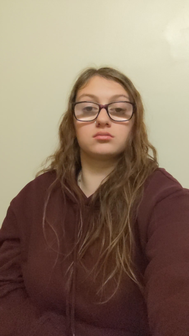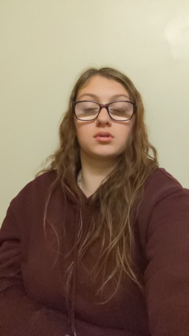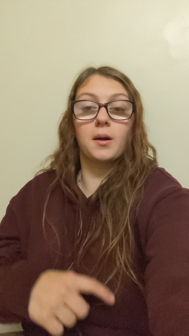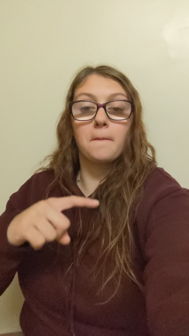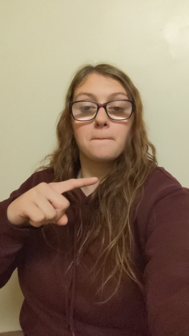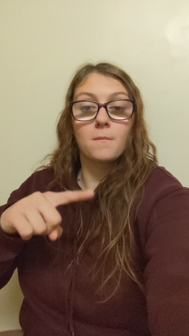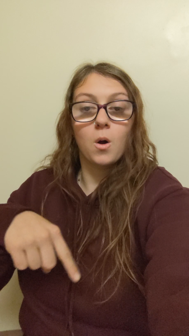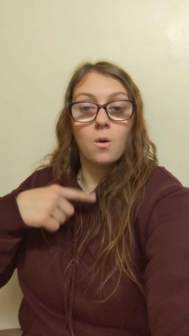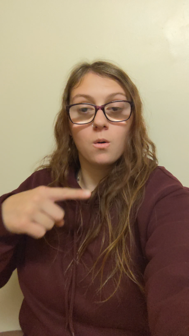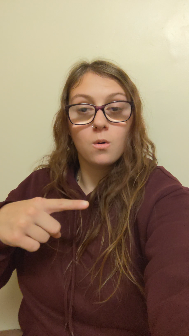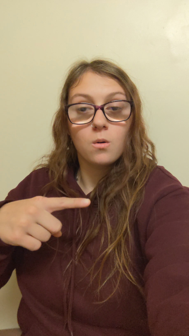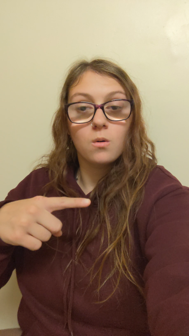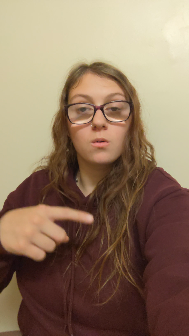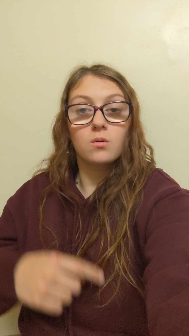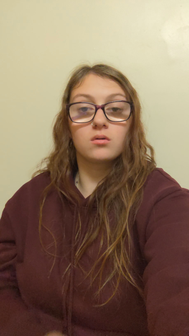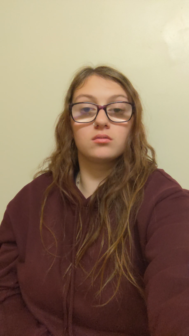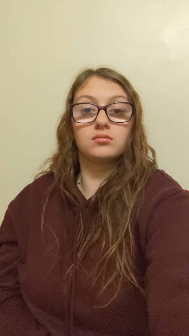about